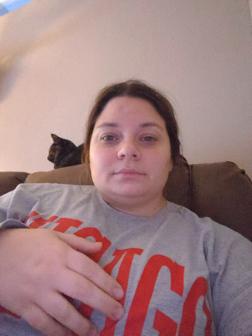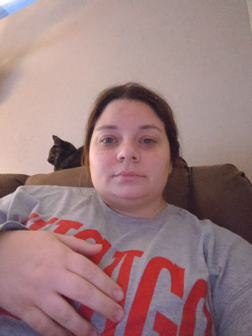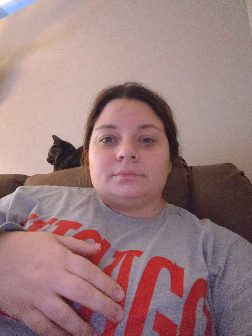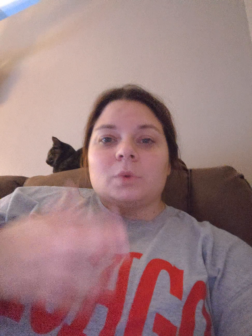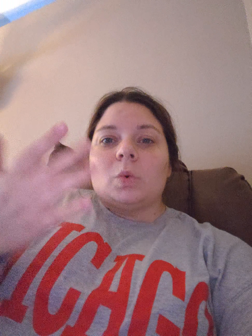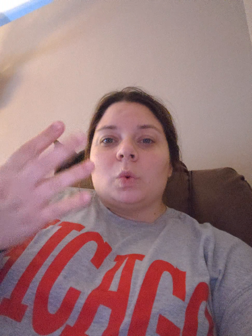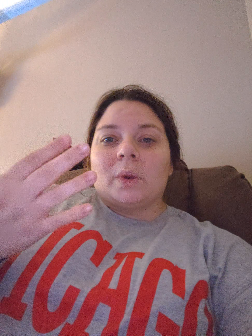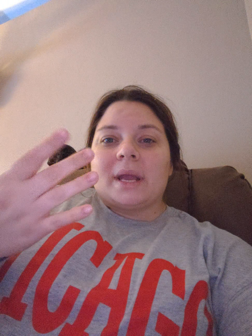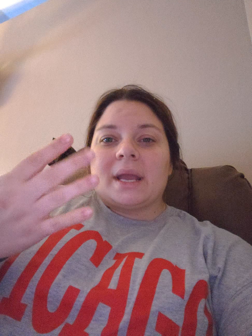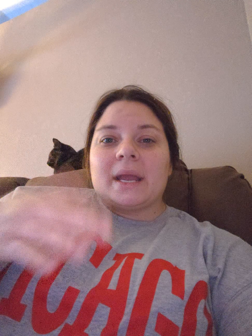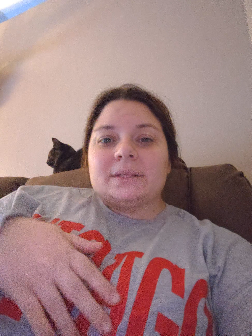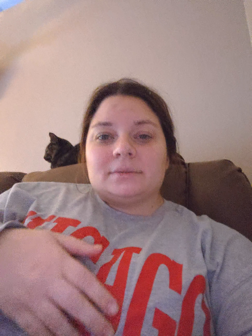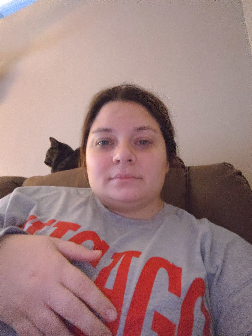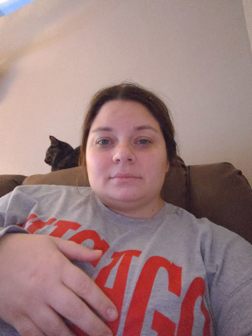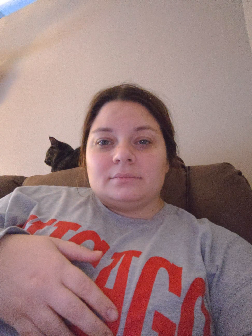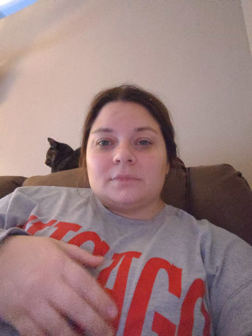wait